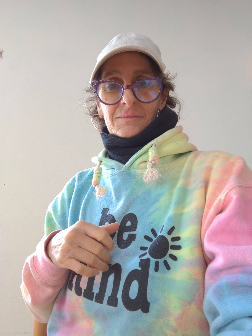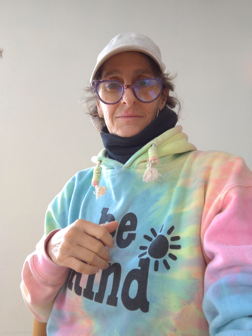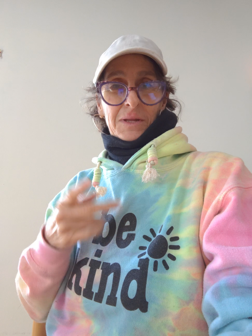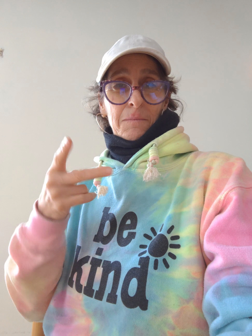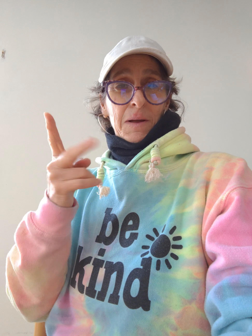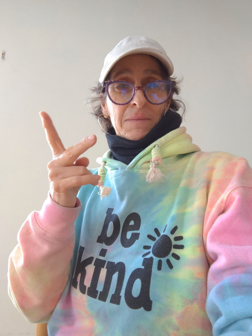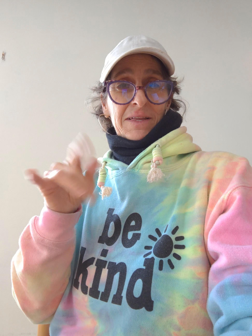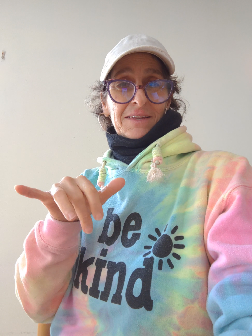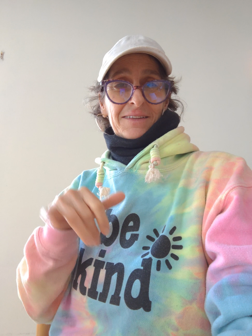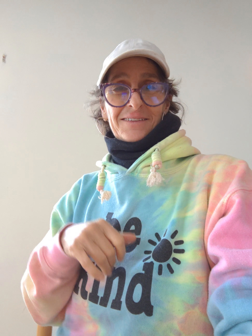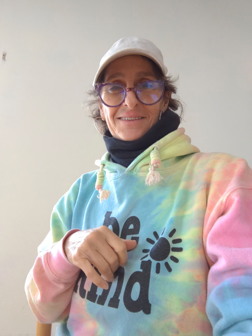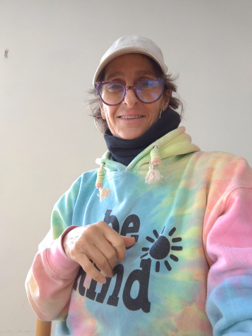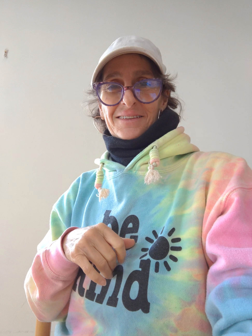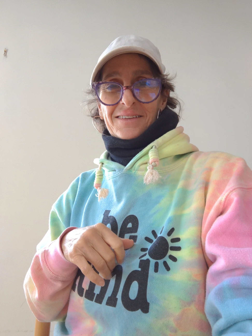puppy